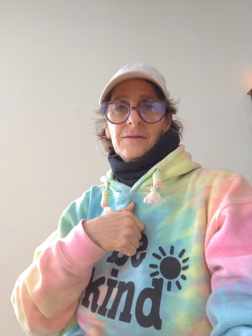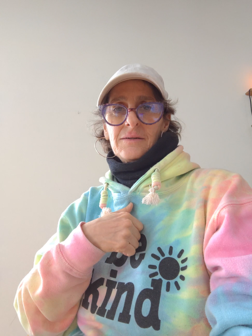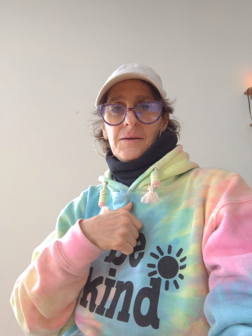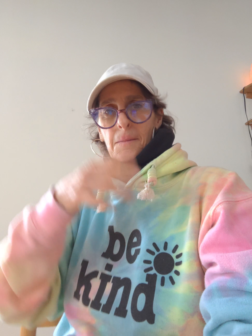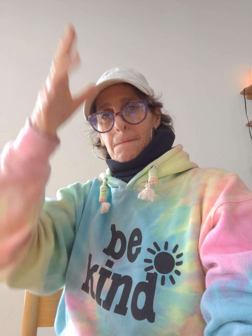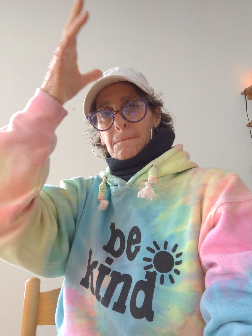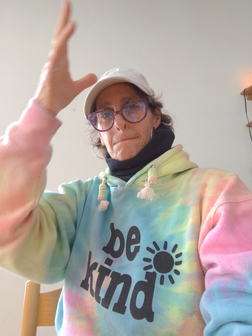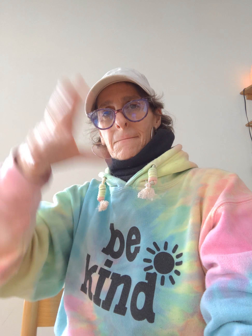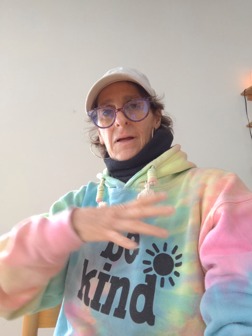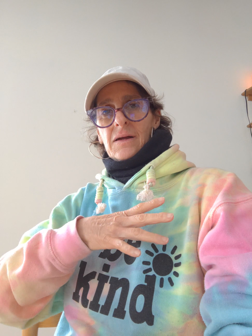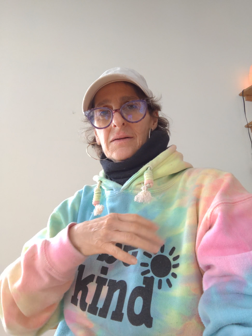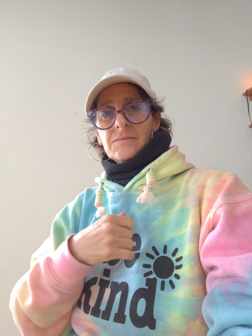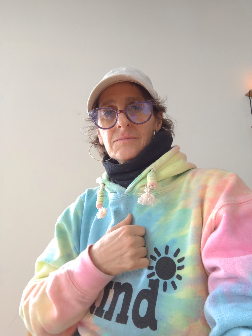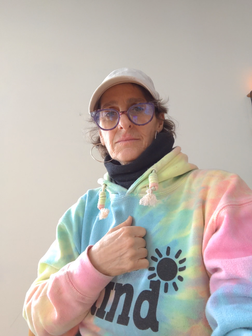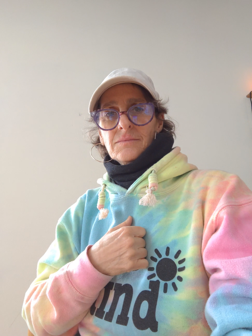man